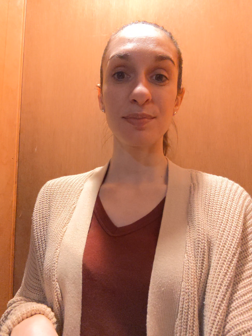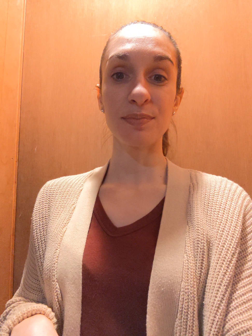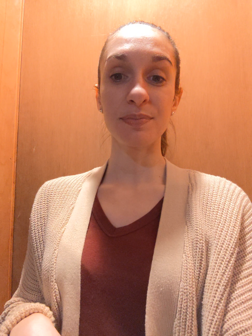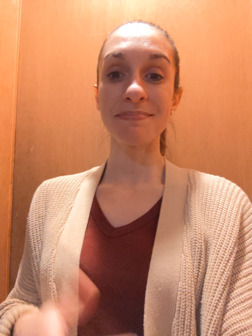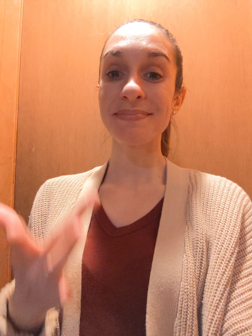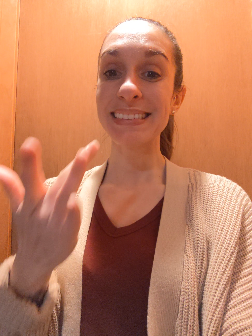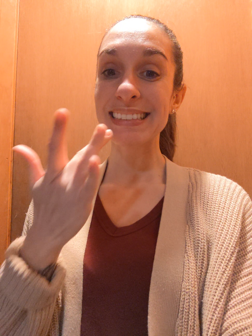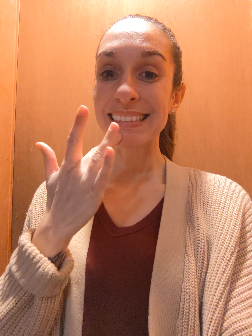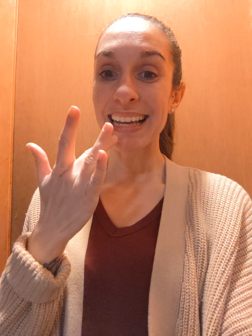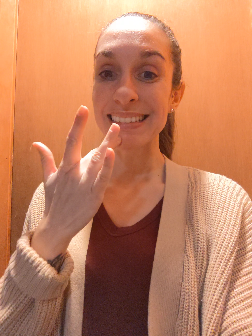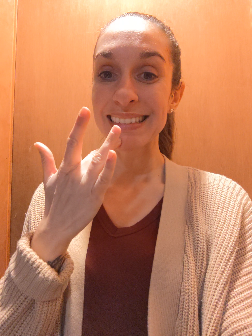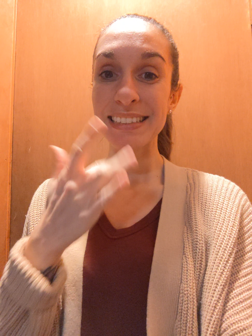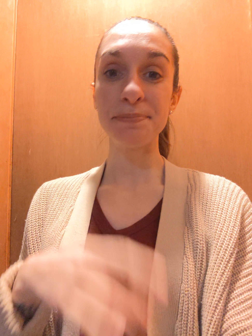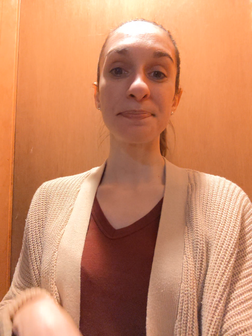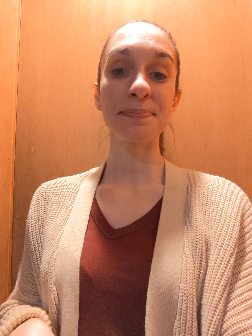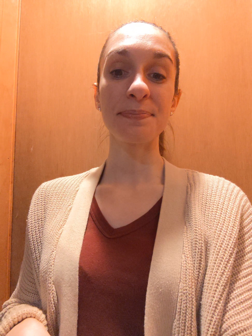taste